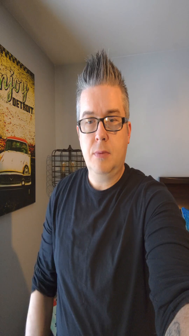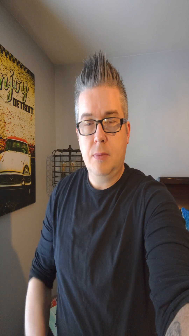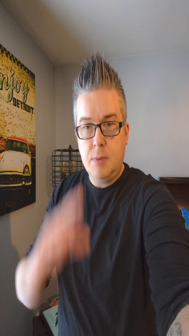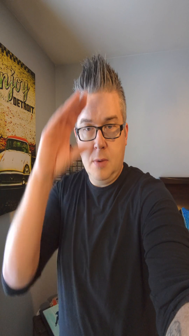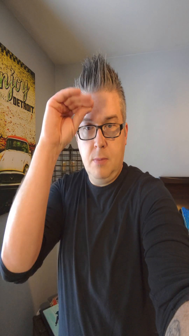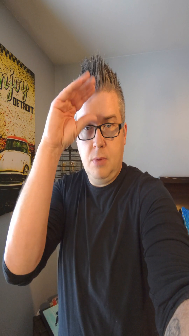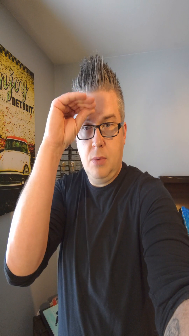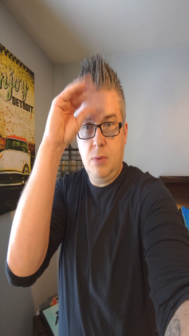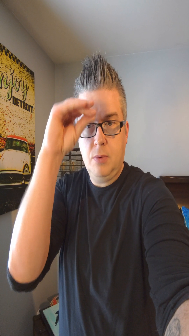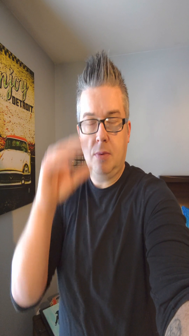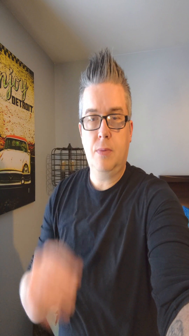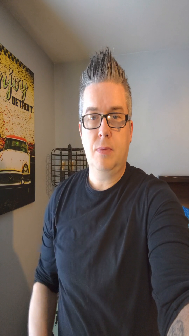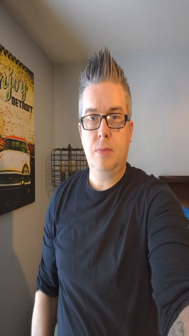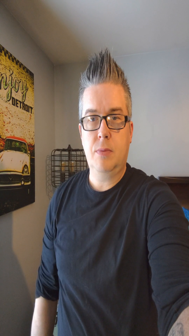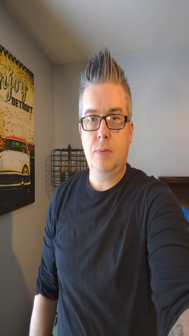boy